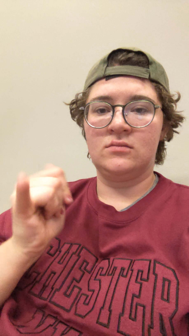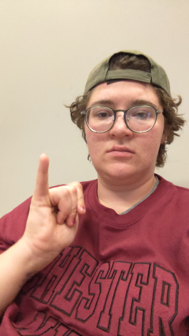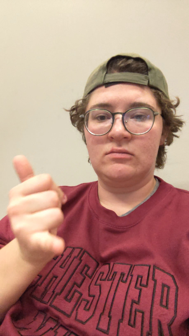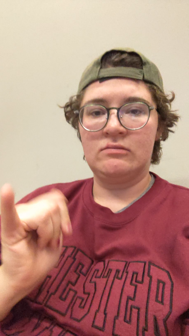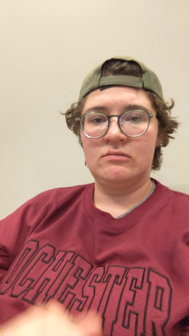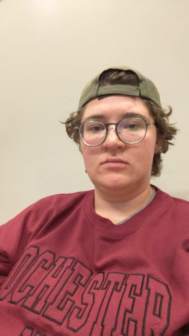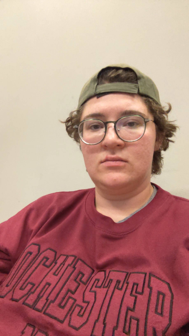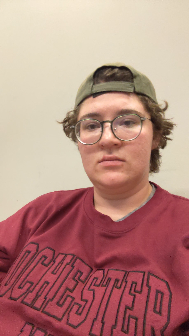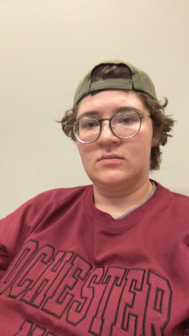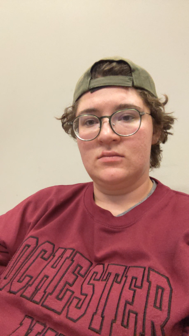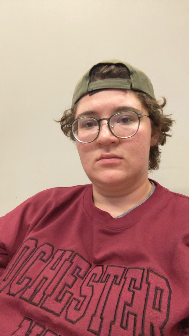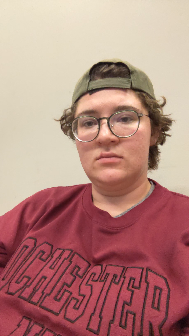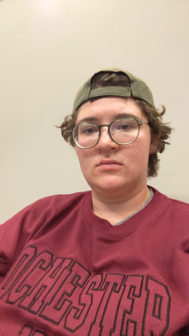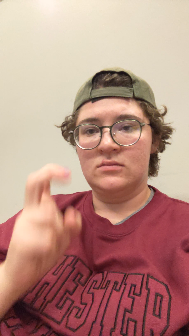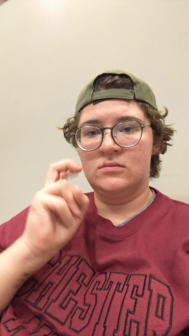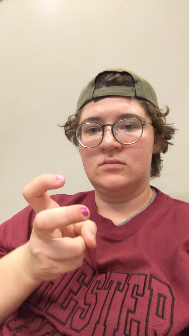hard